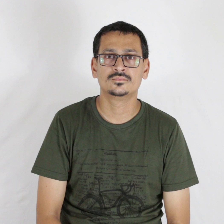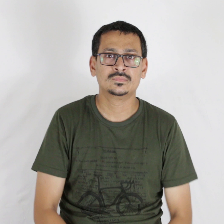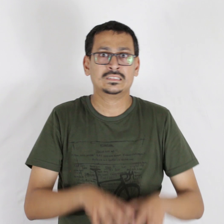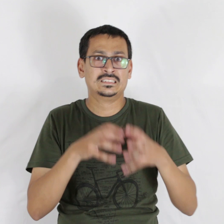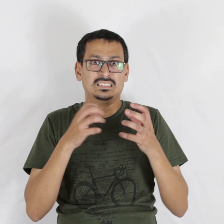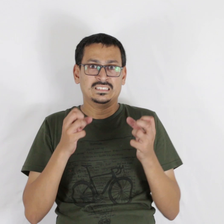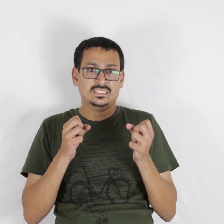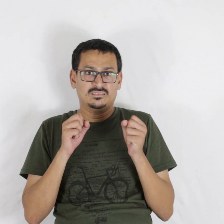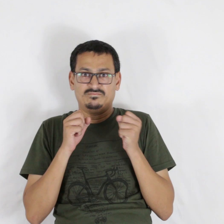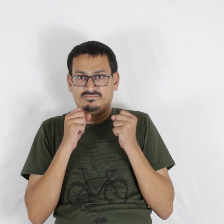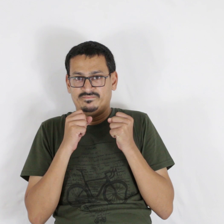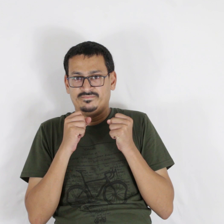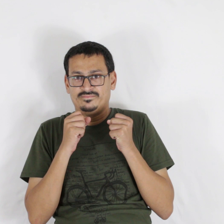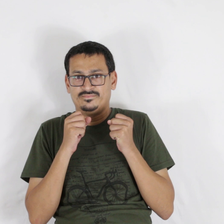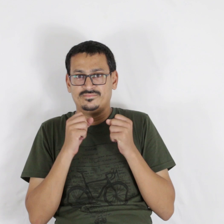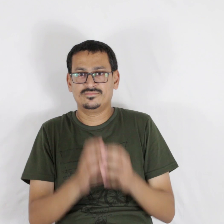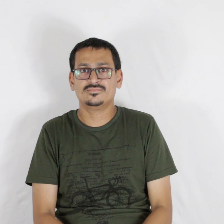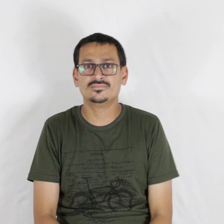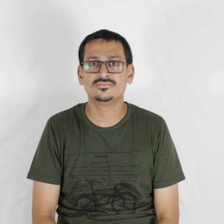scared